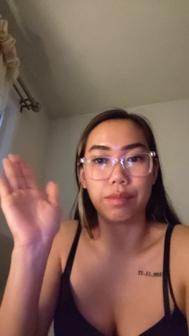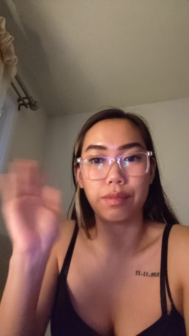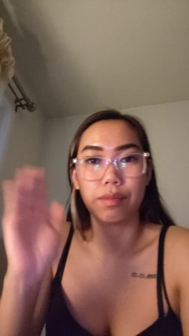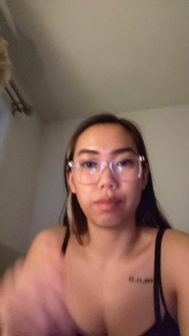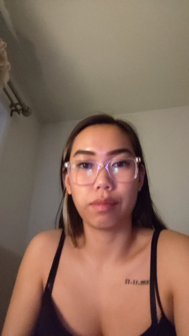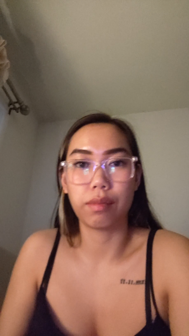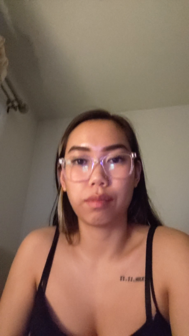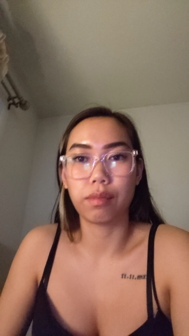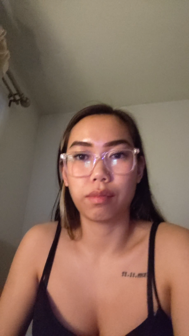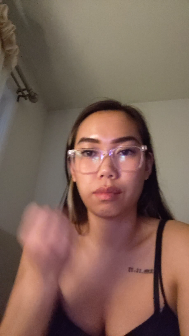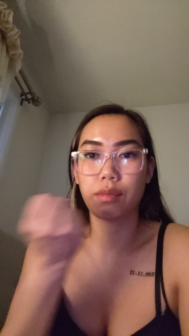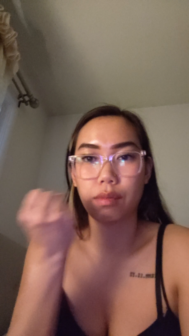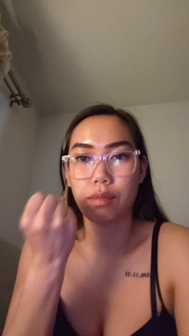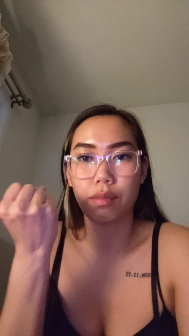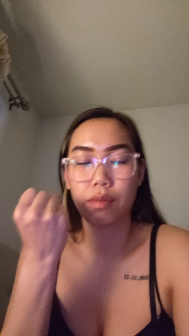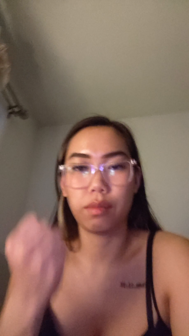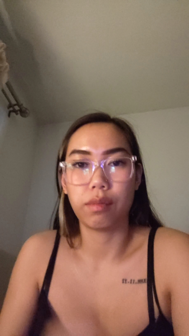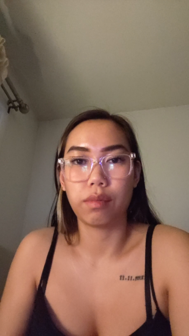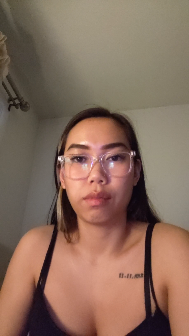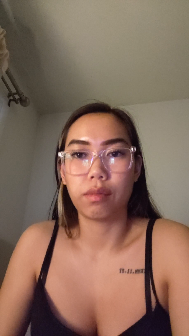hold